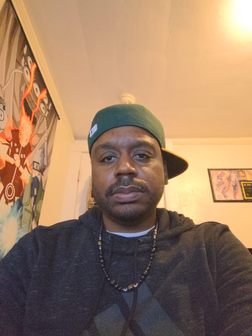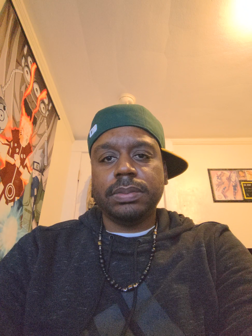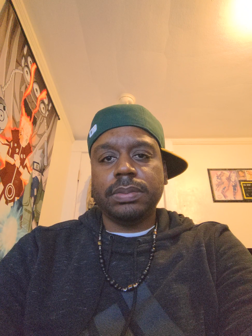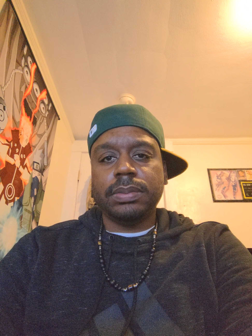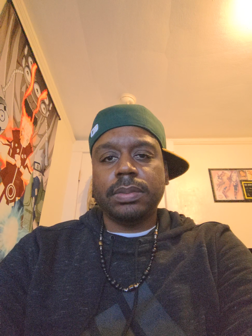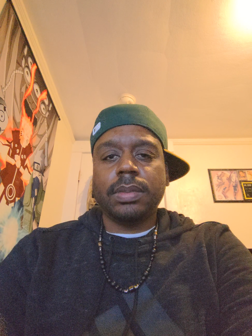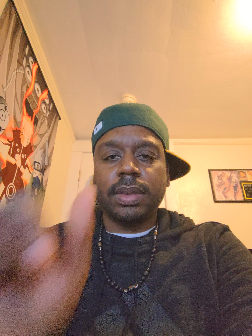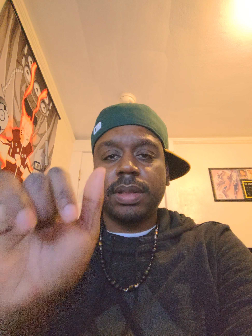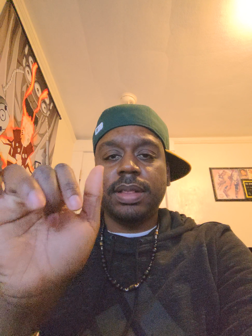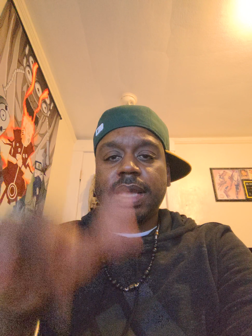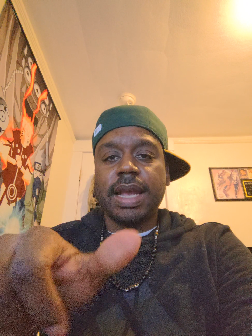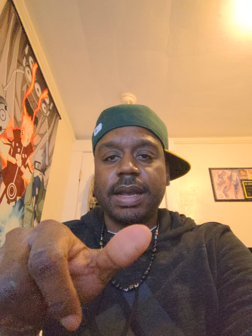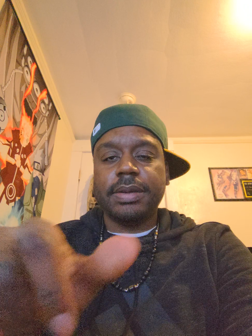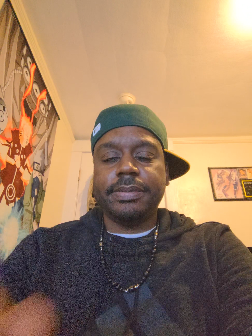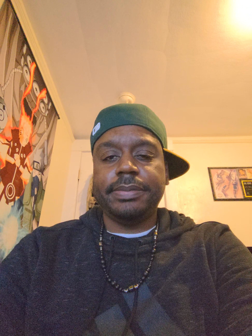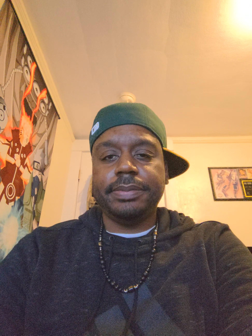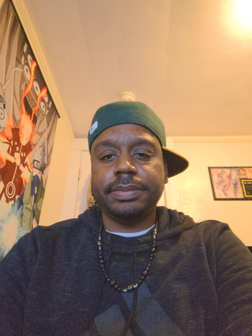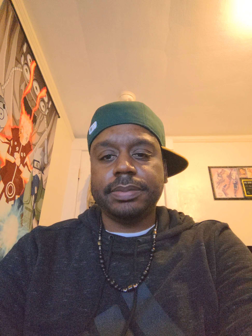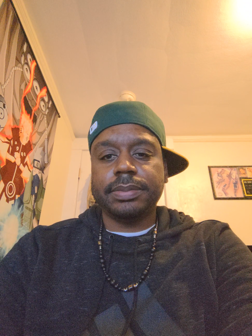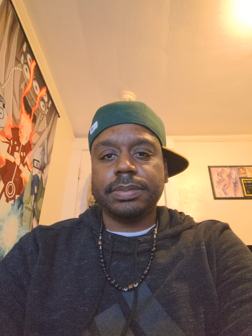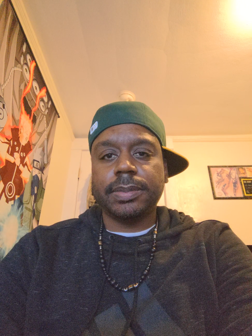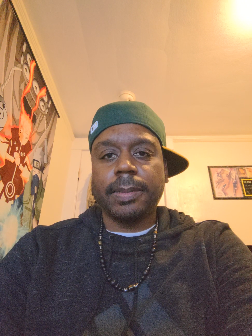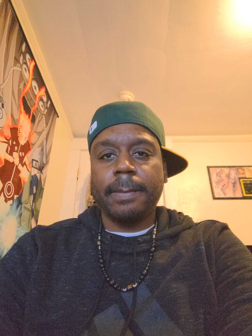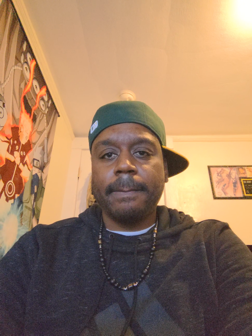that